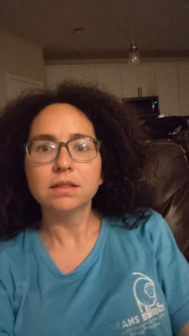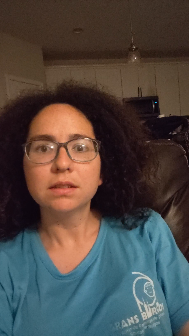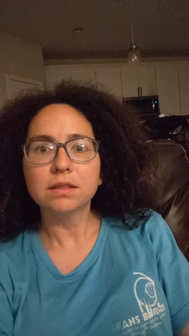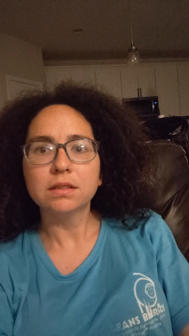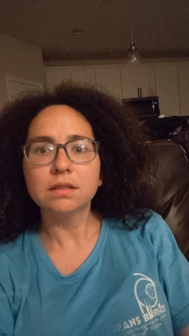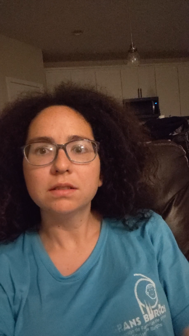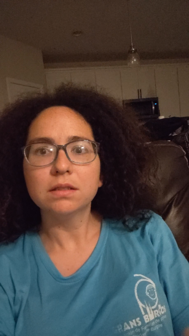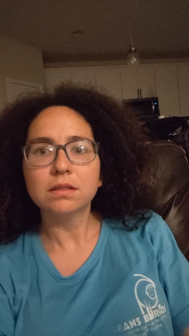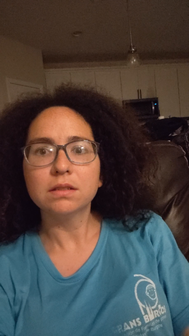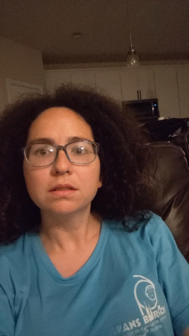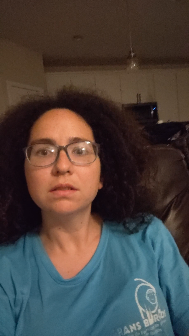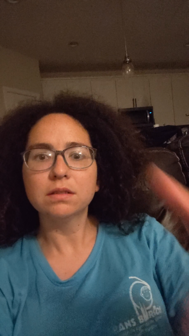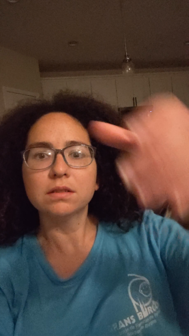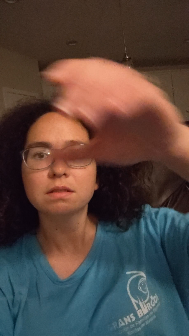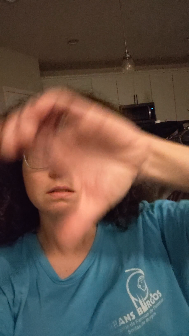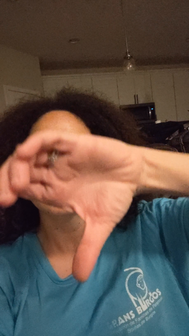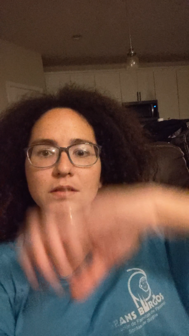dump